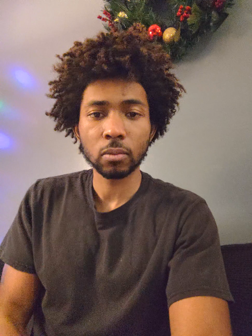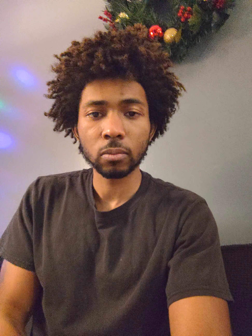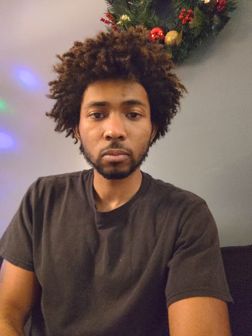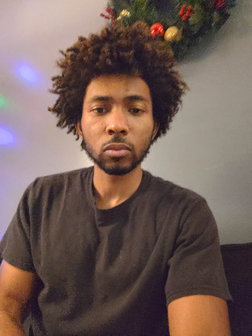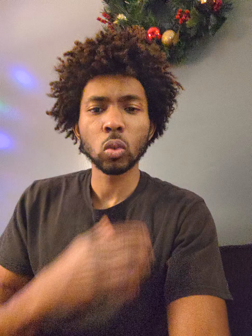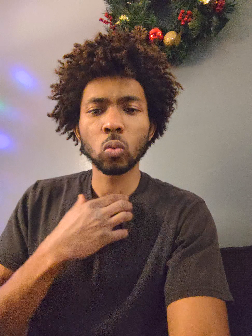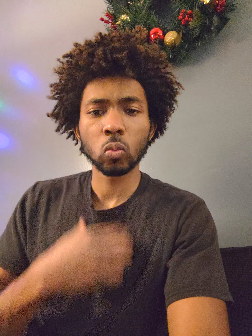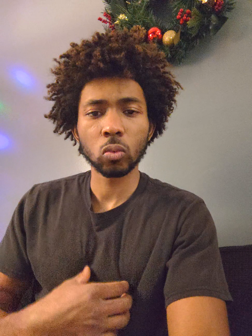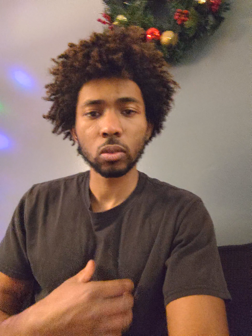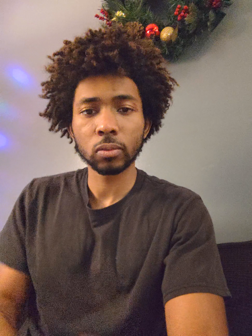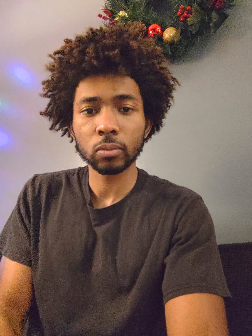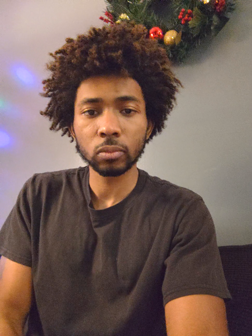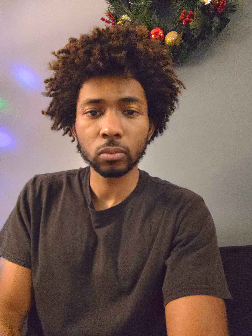hungry